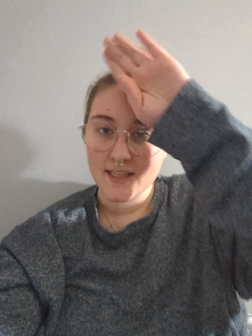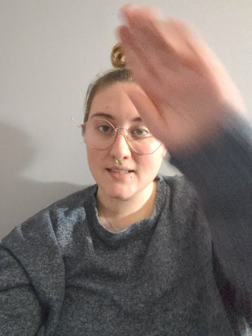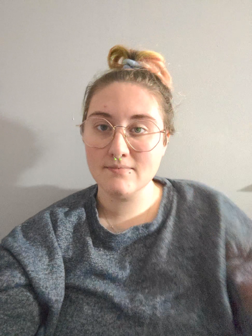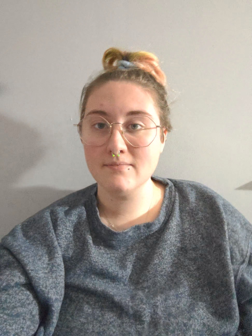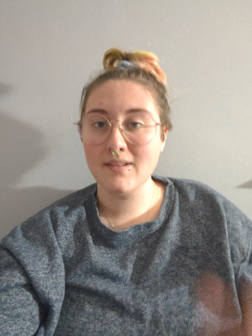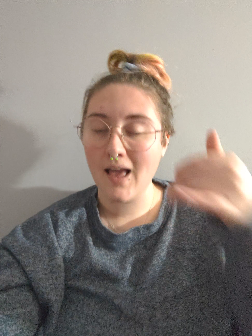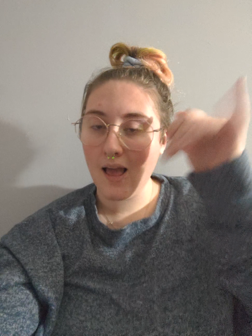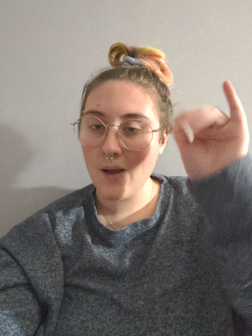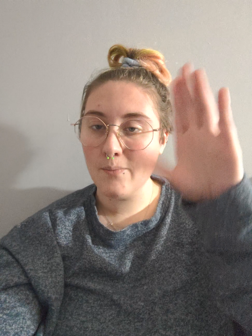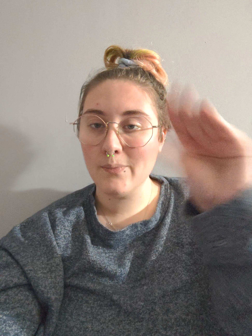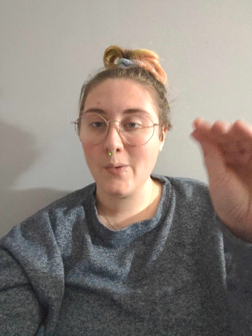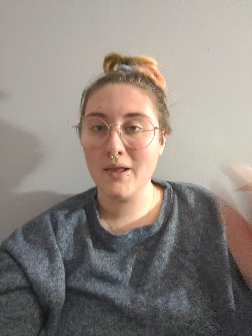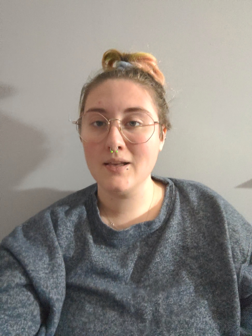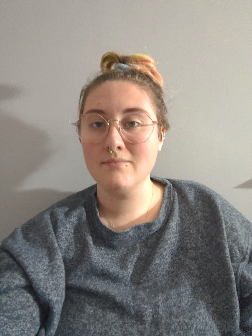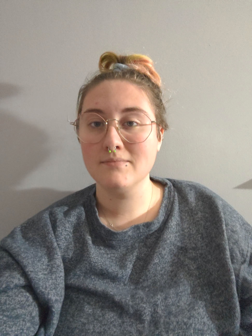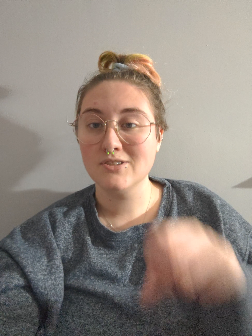cowboy